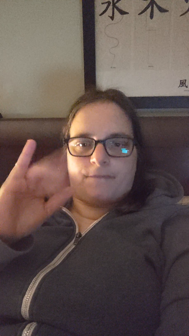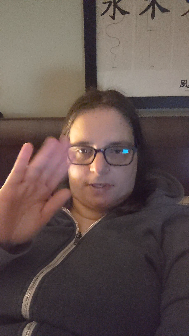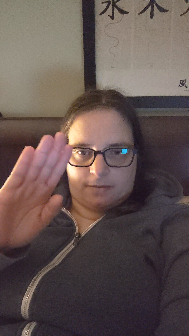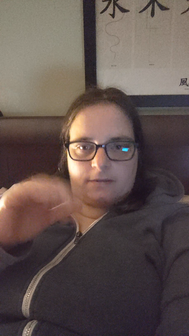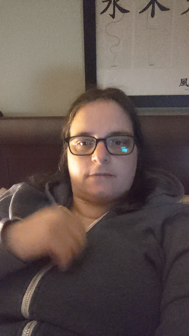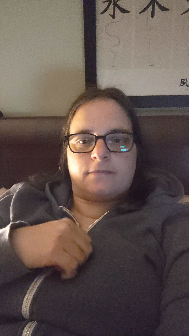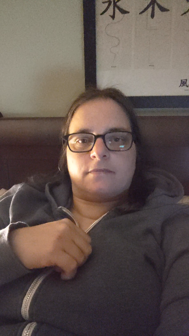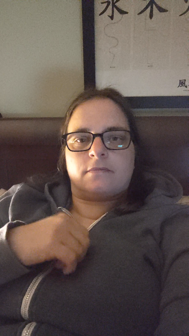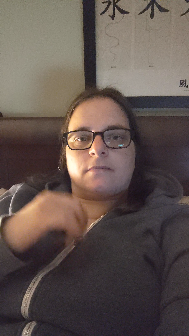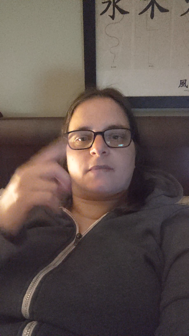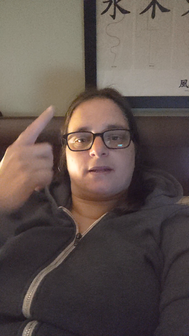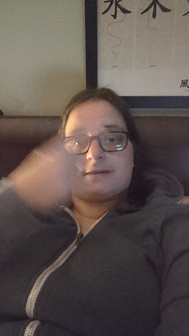day